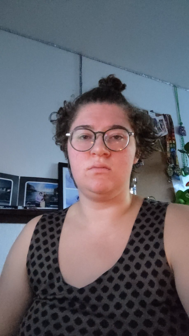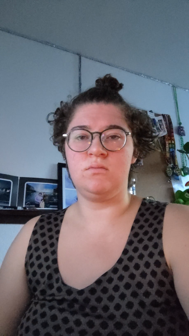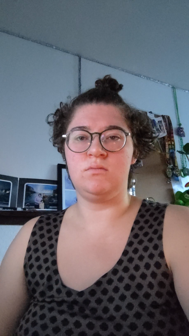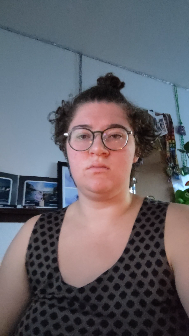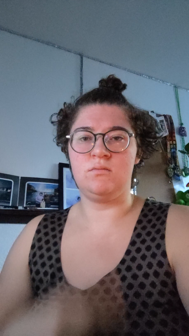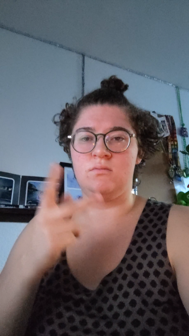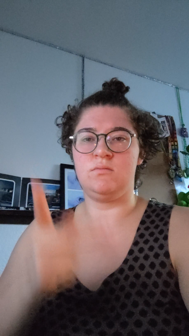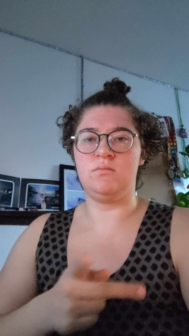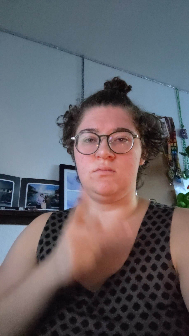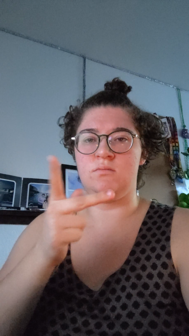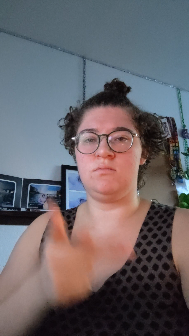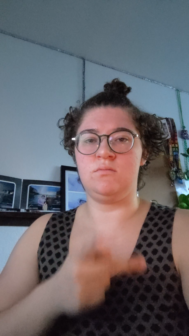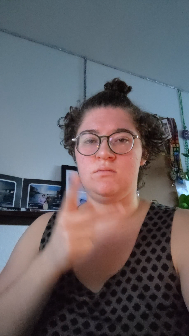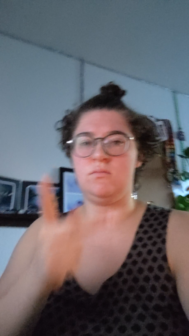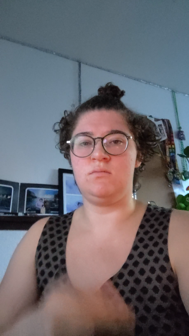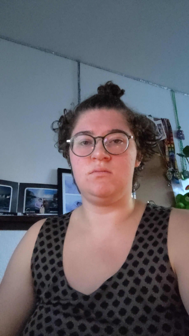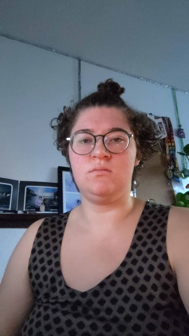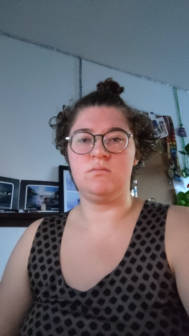careful